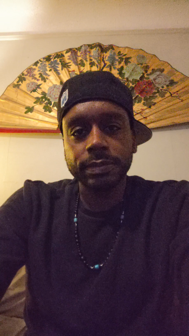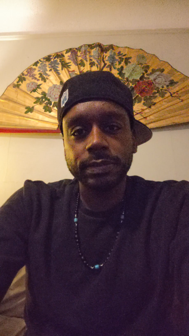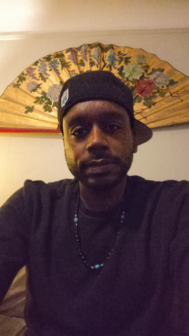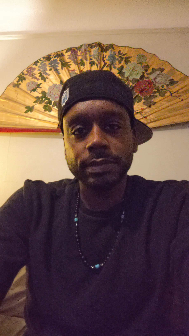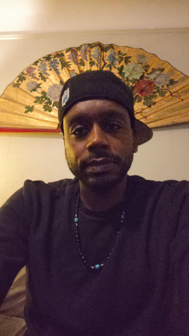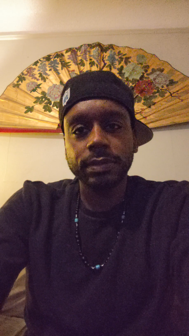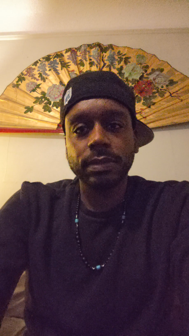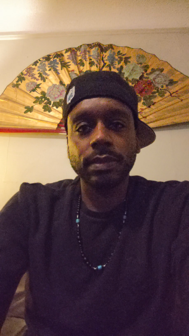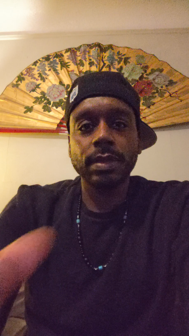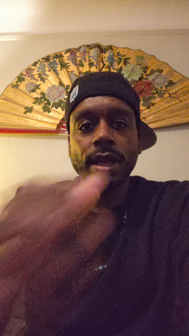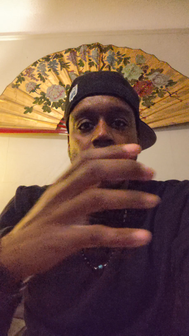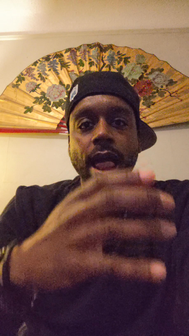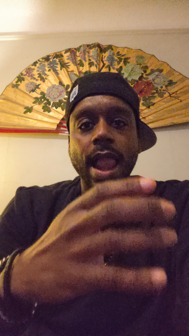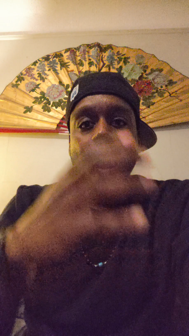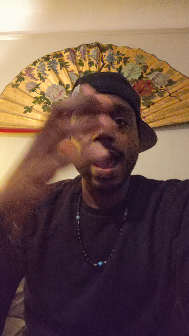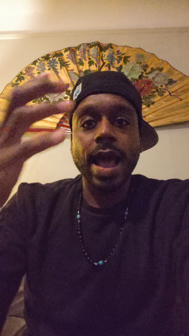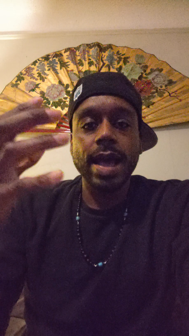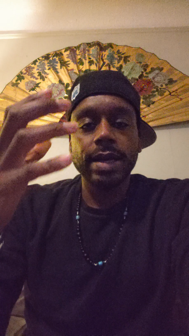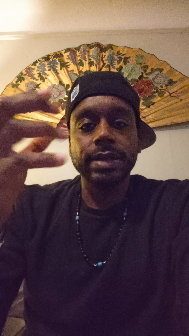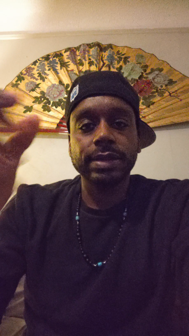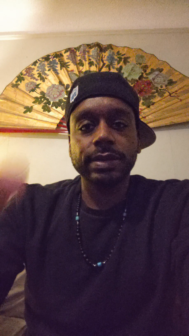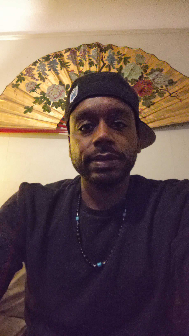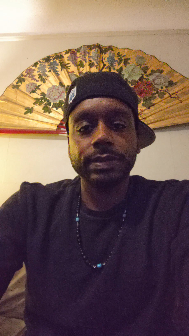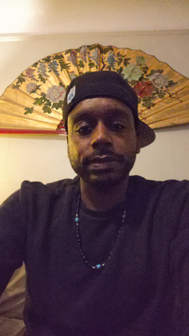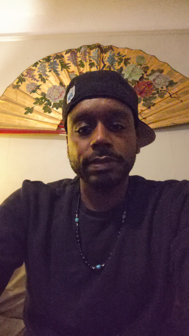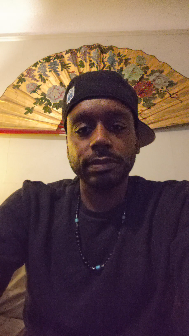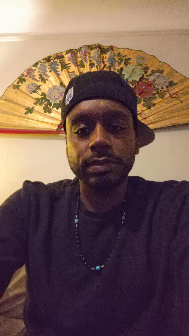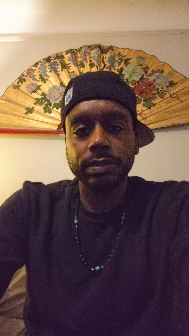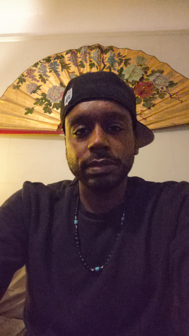a lot